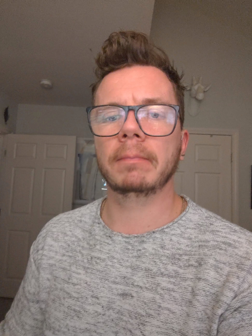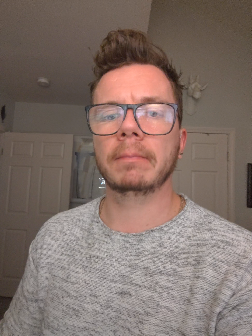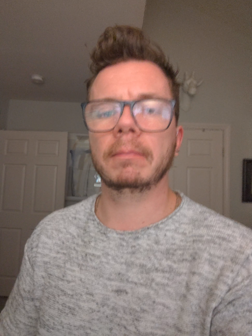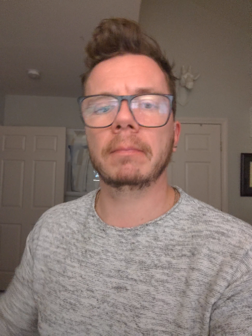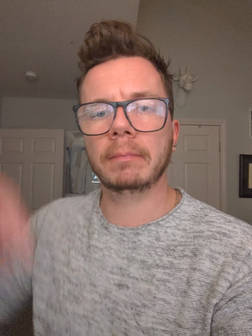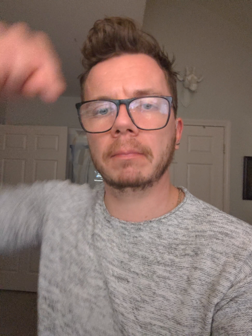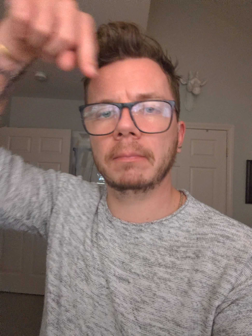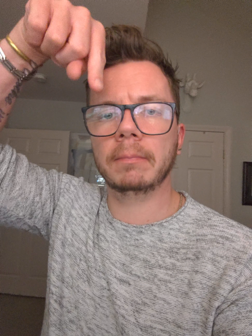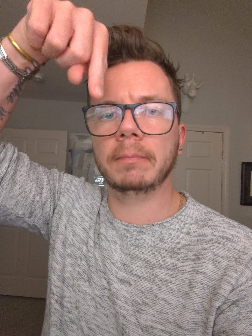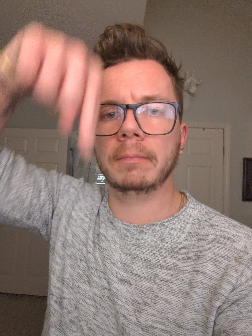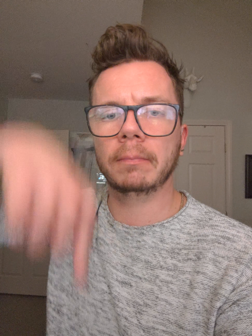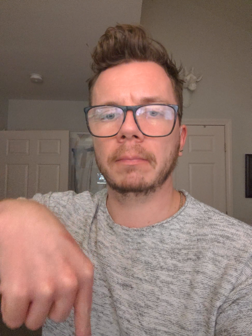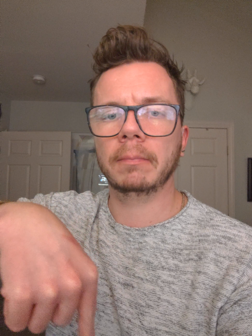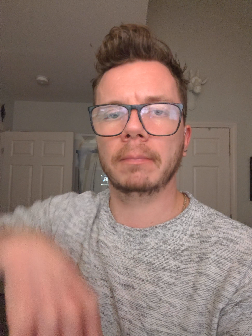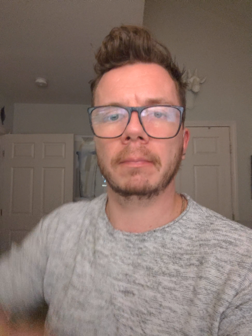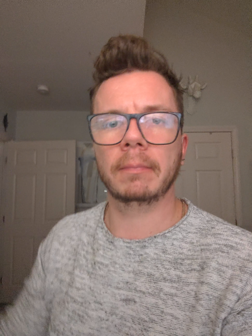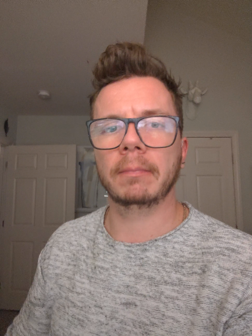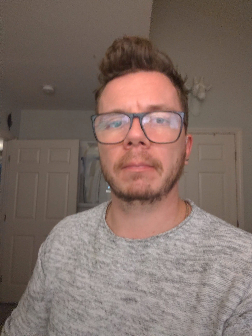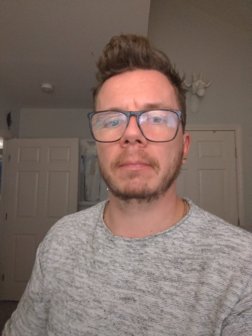down